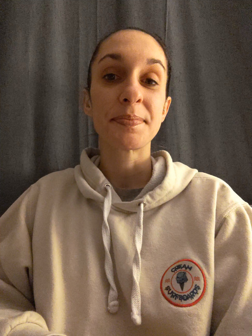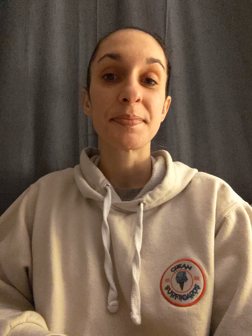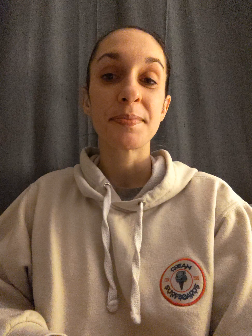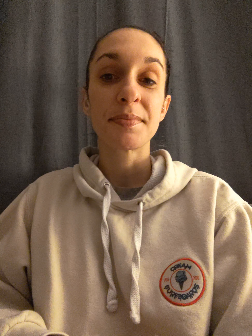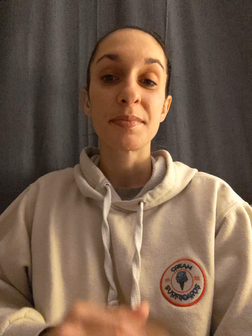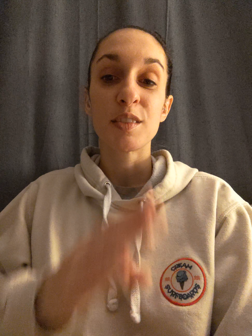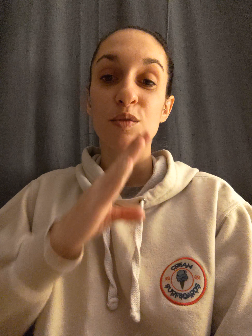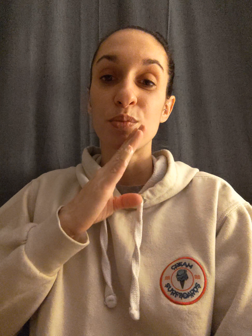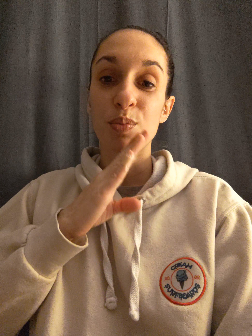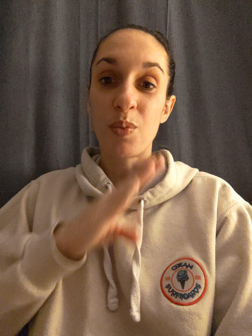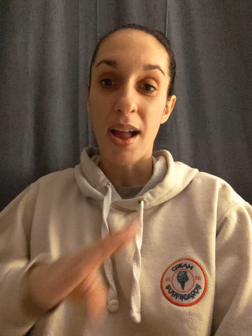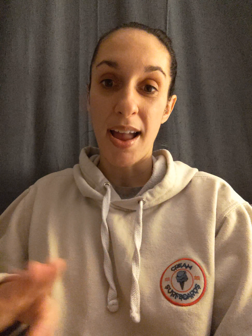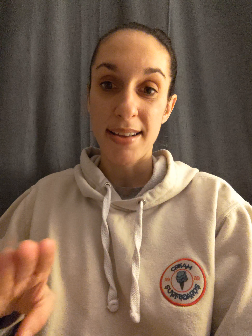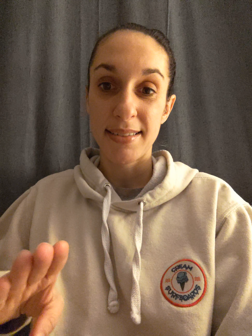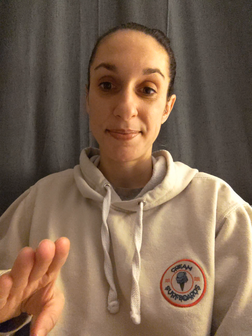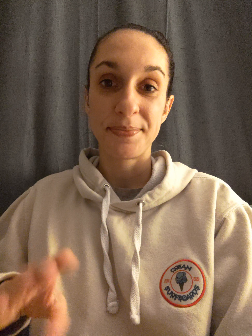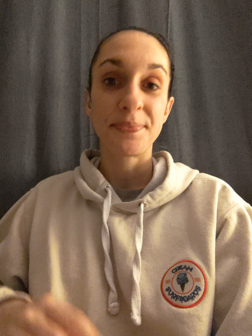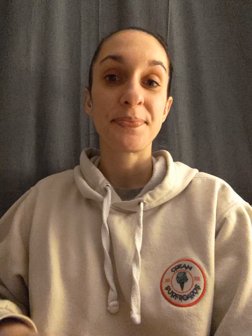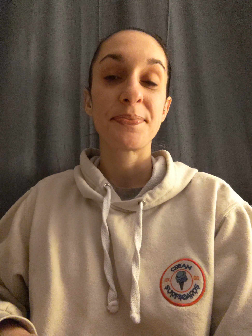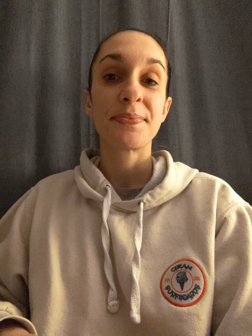quiet